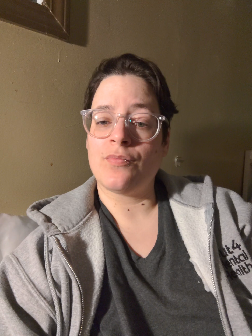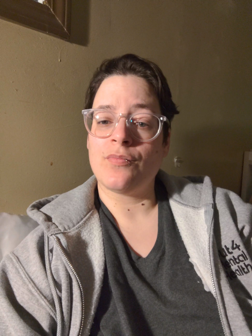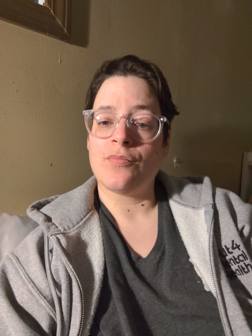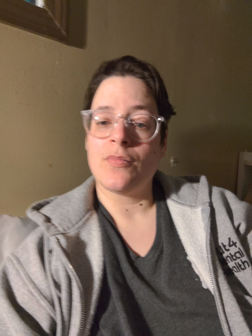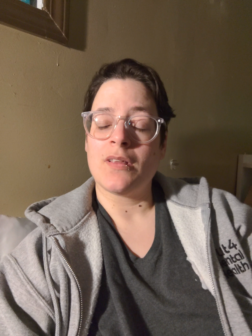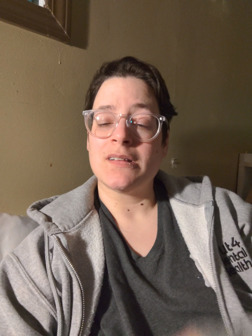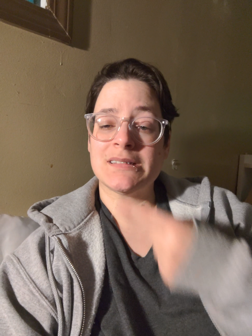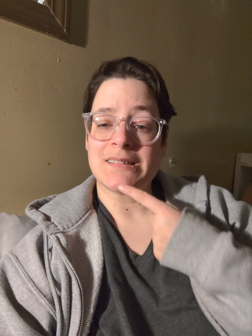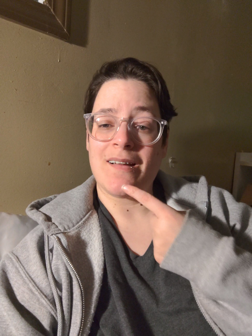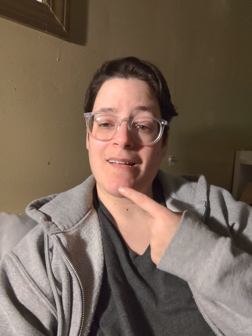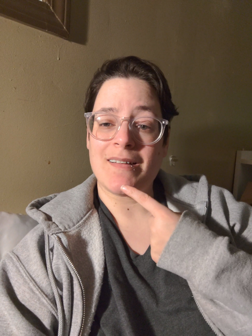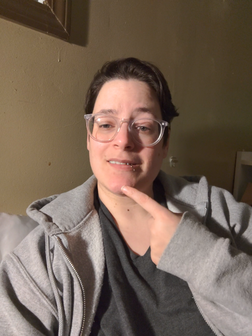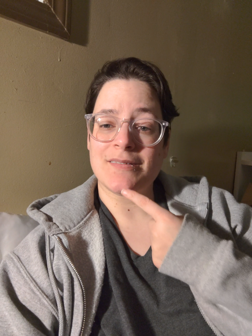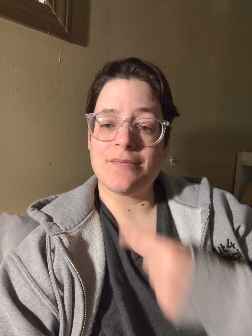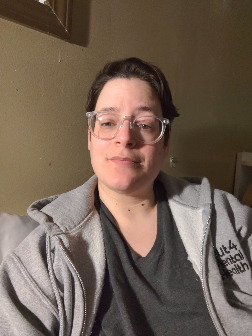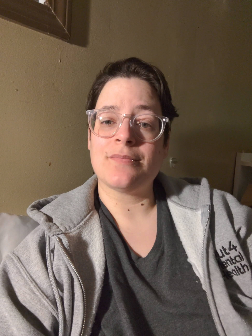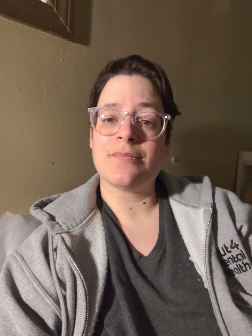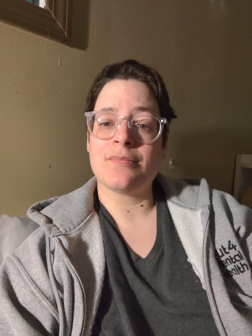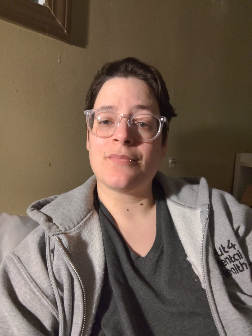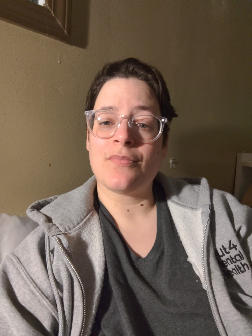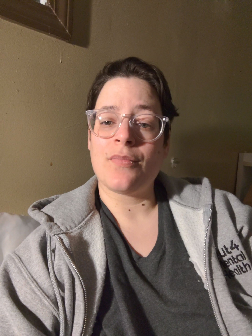say